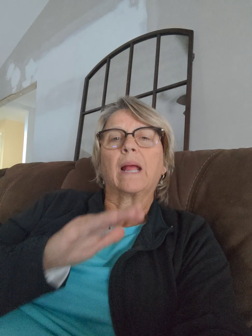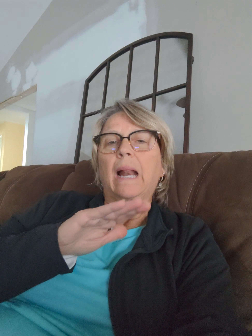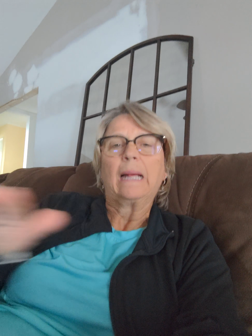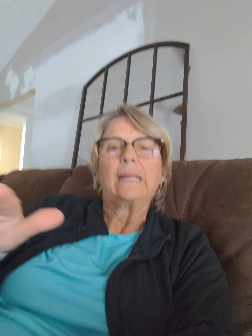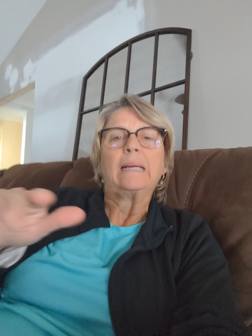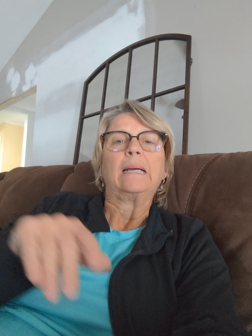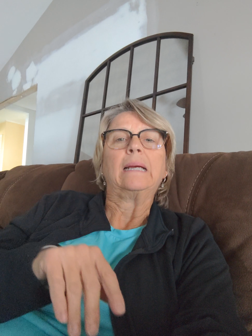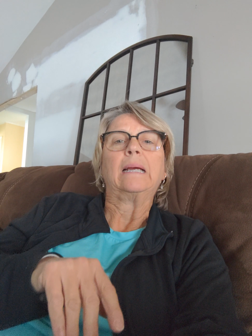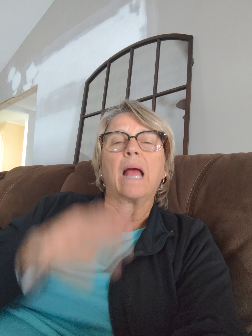clean